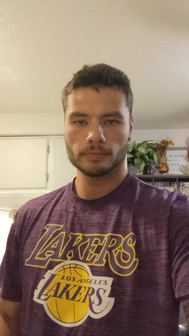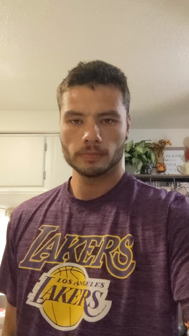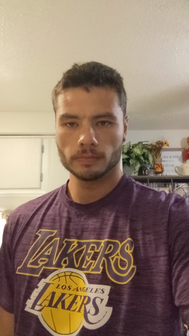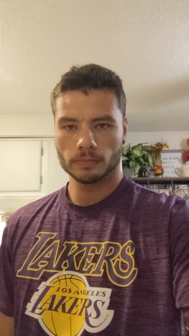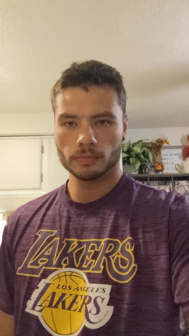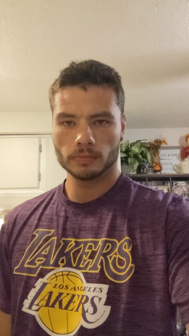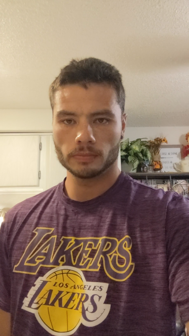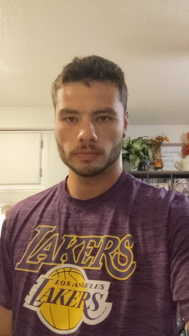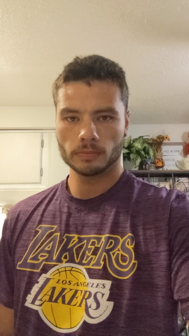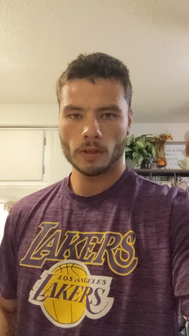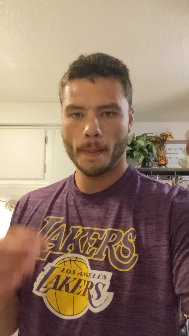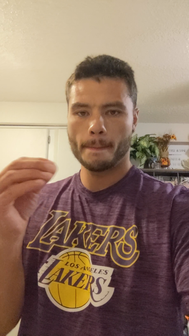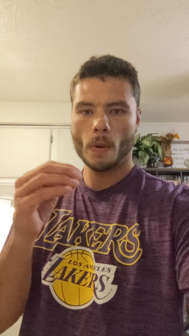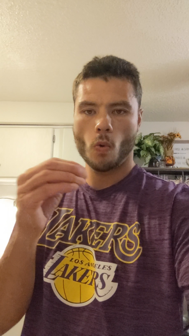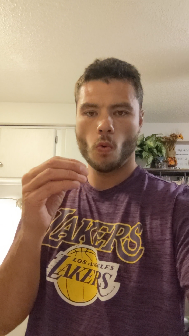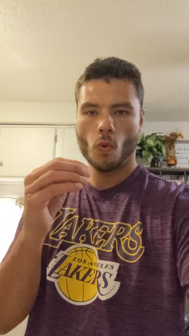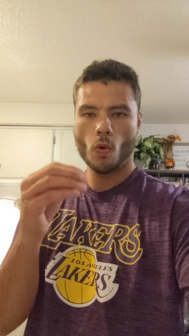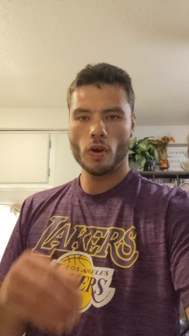more